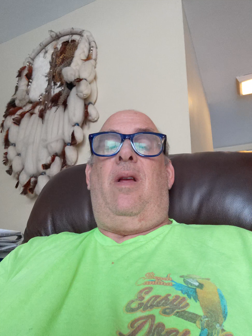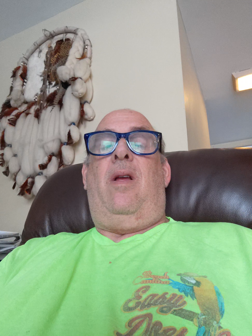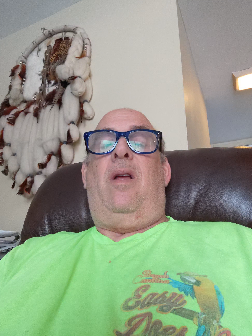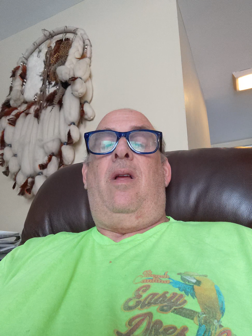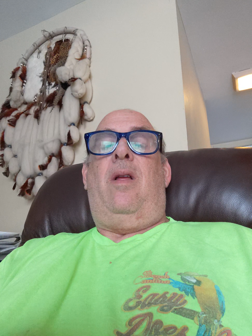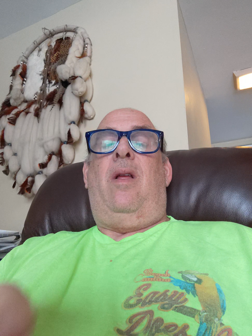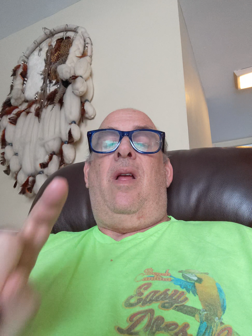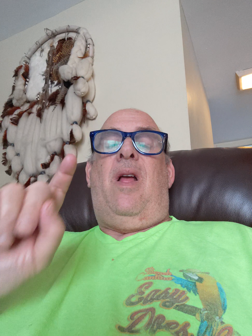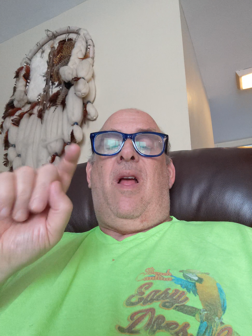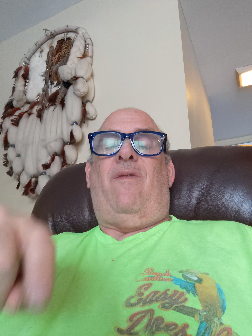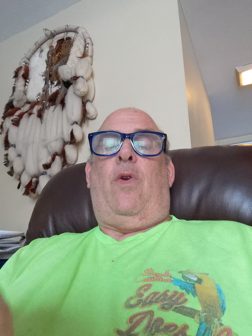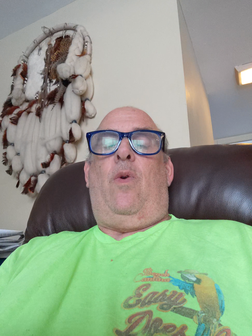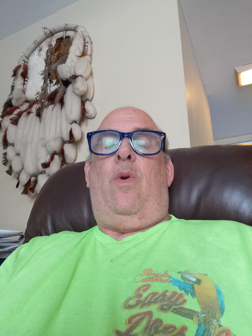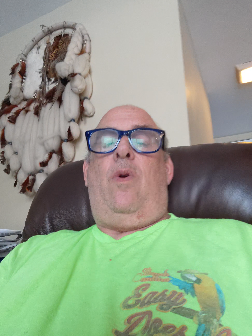have to